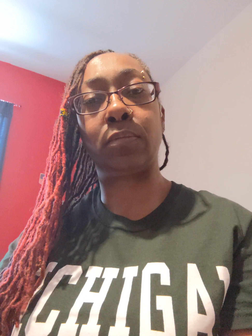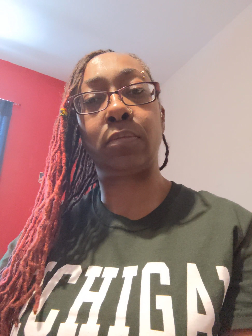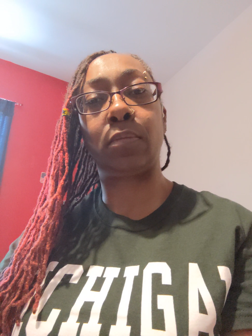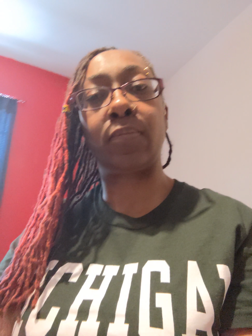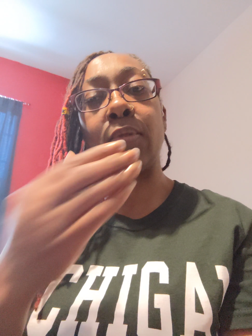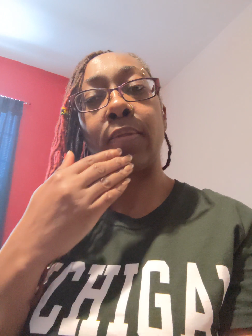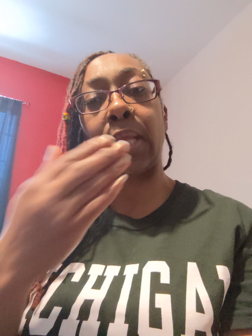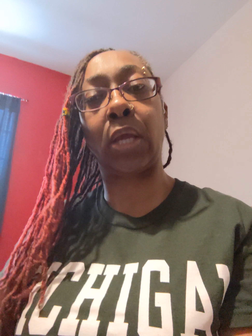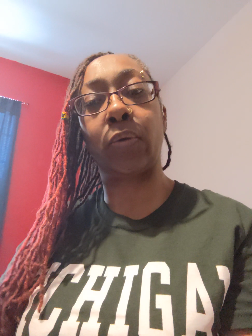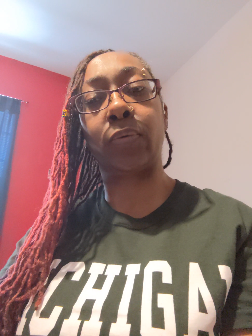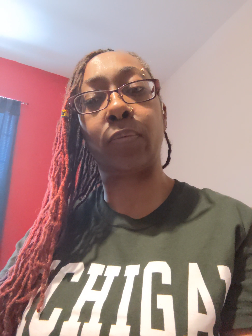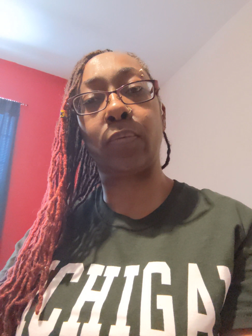thank you